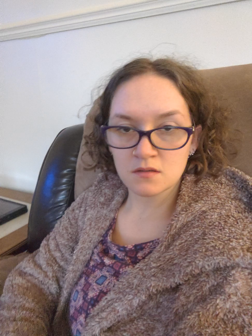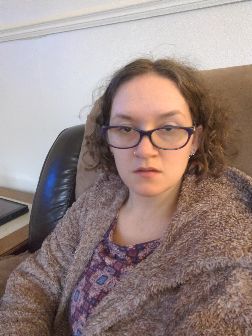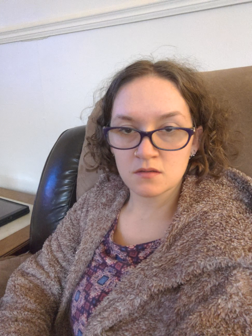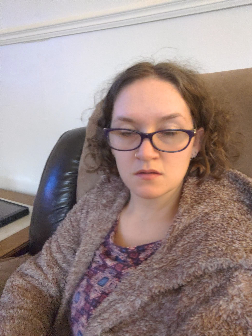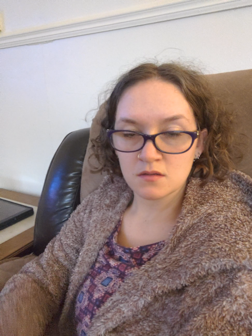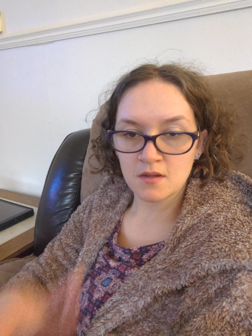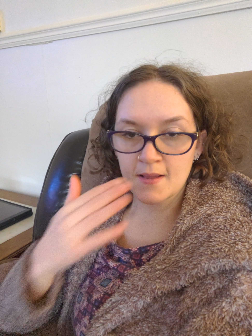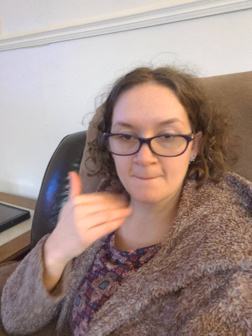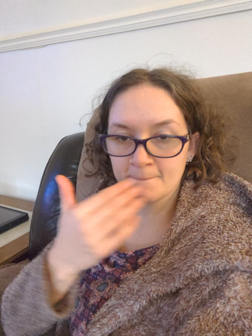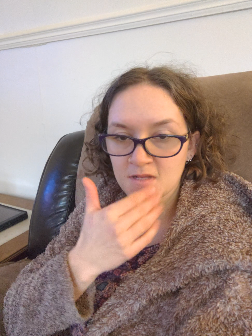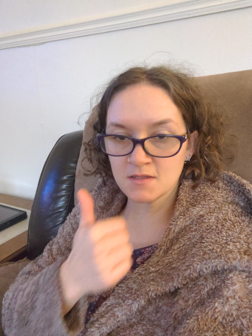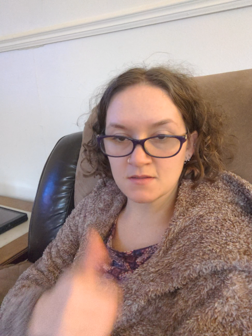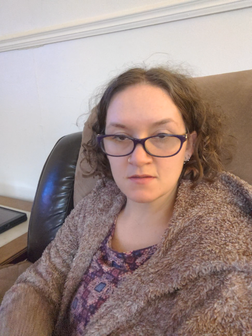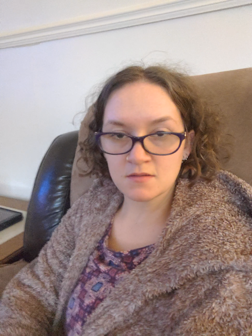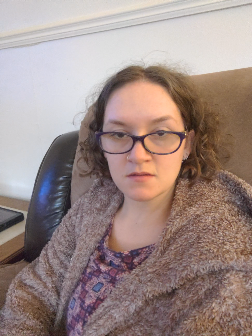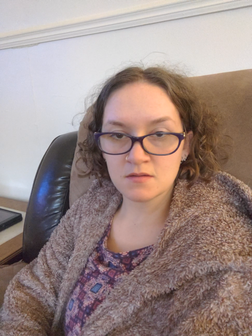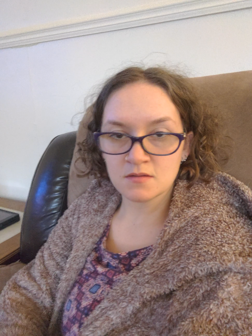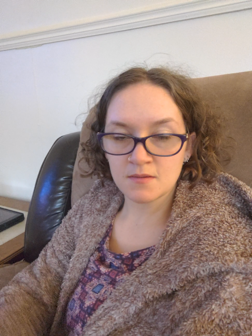napkin